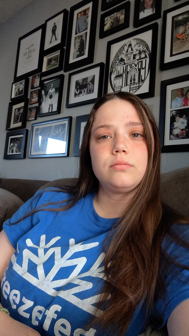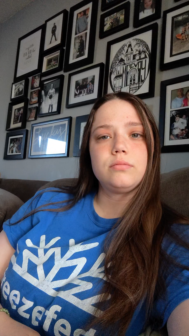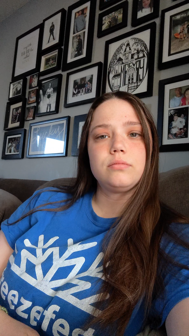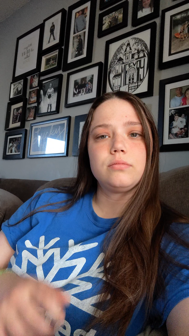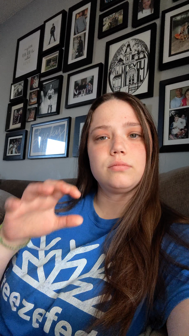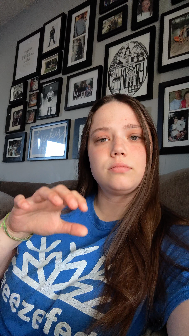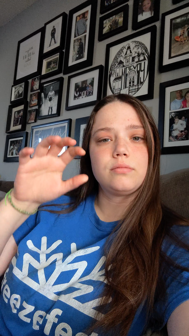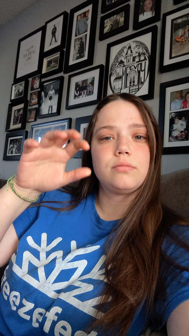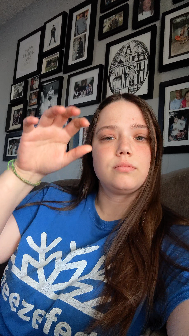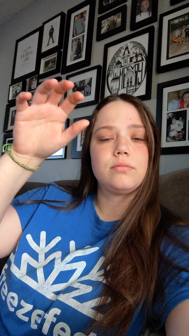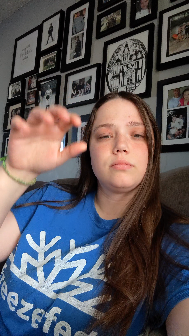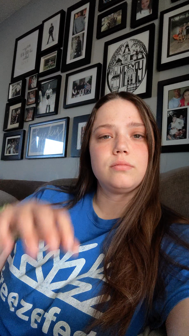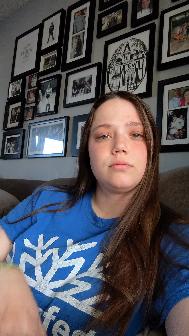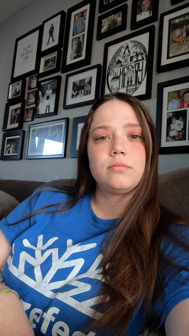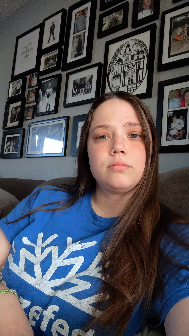climb